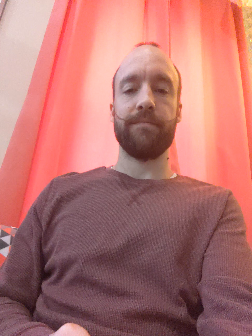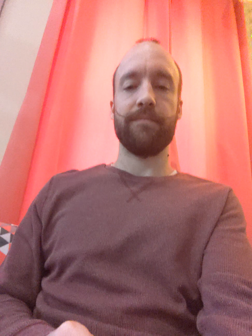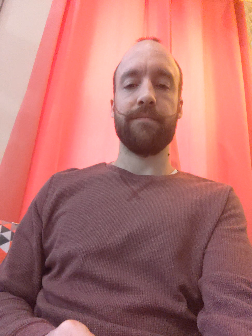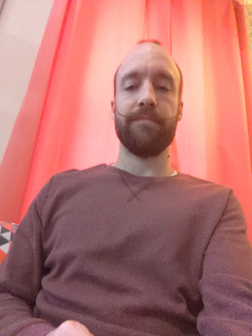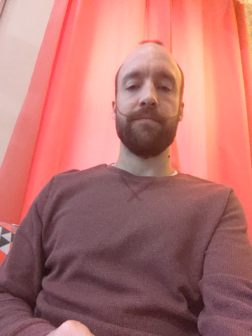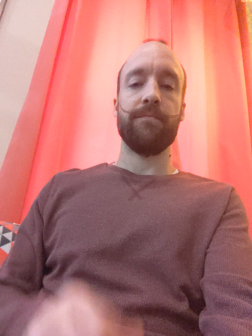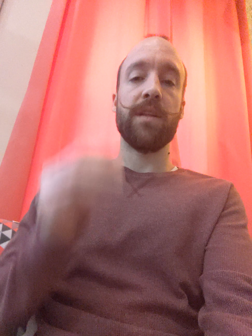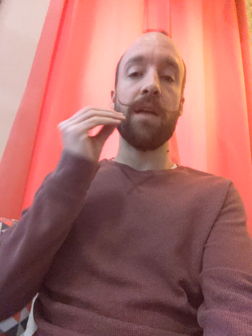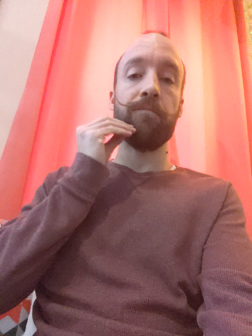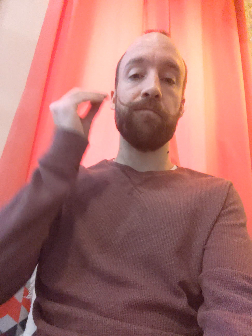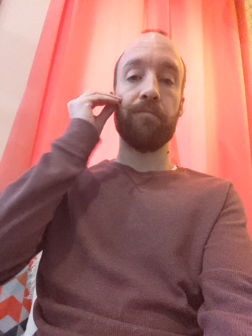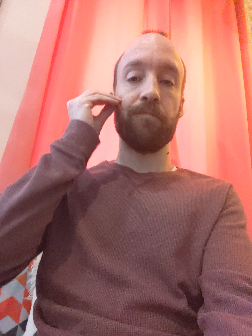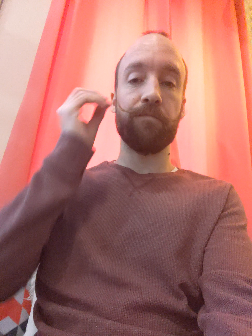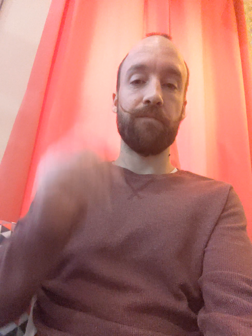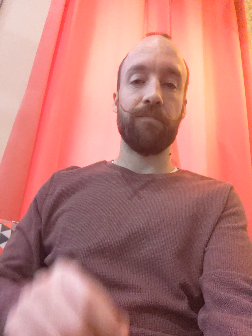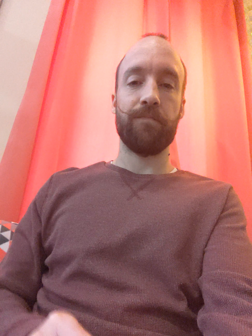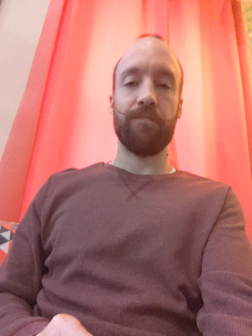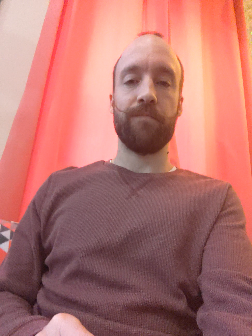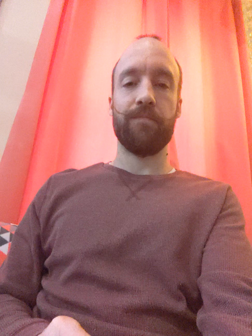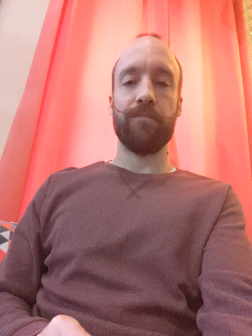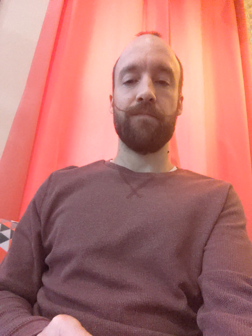home